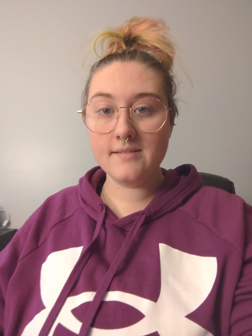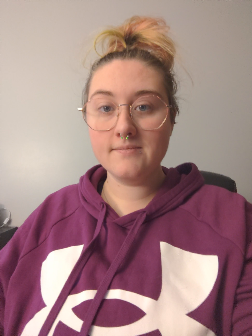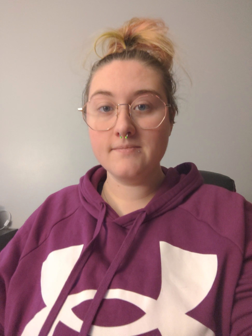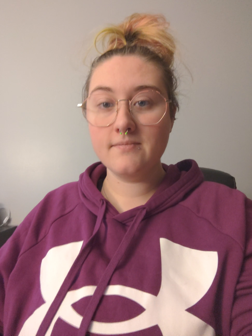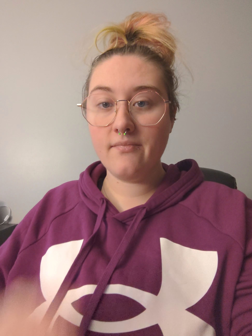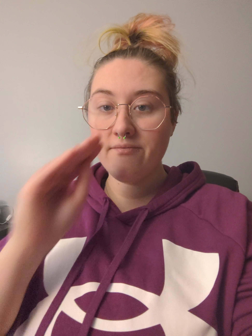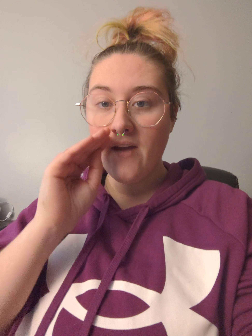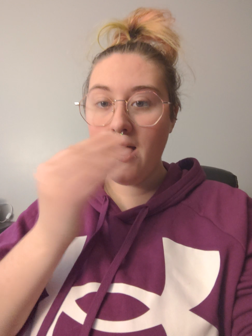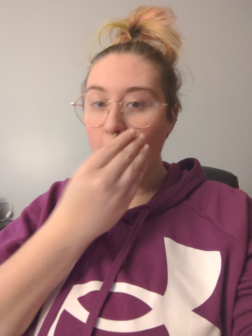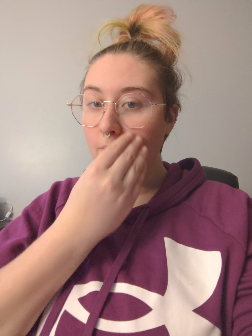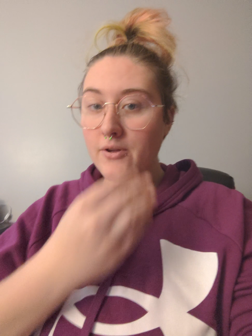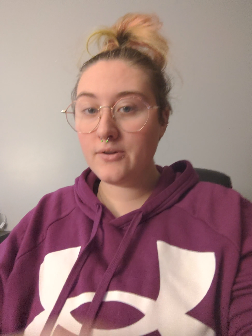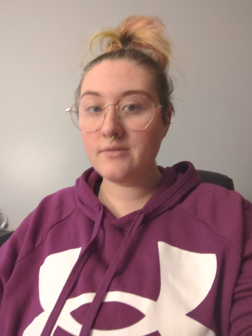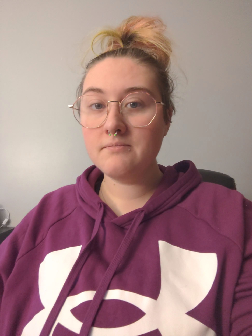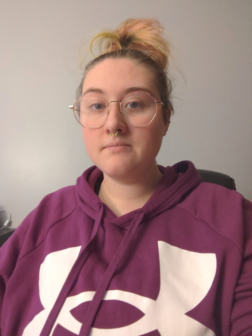flower